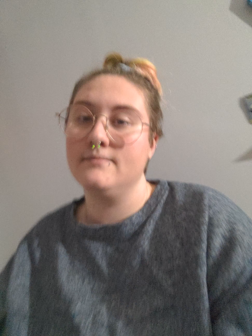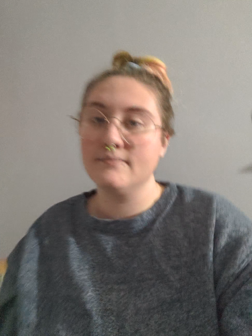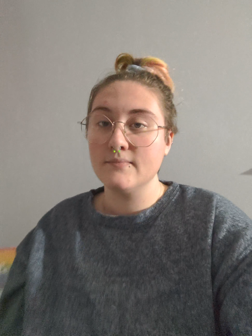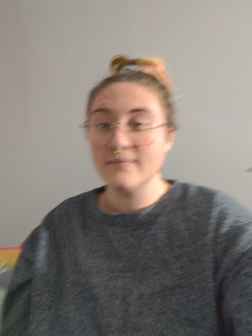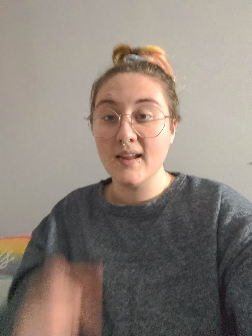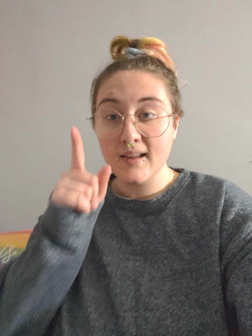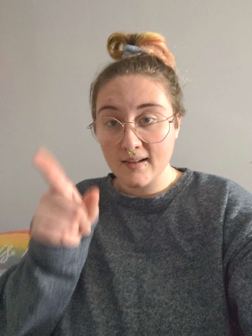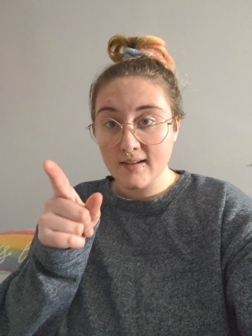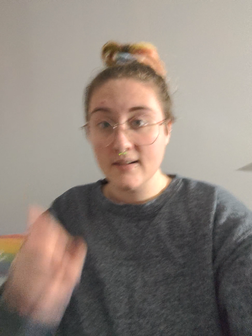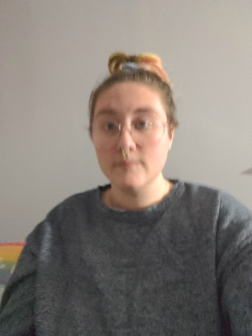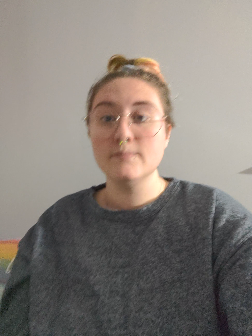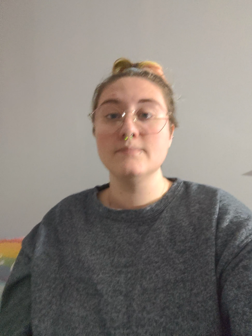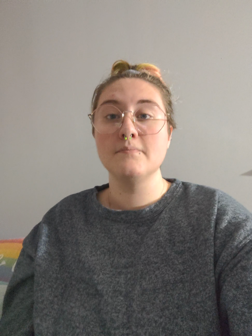he/she/it